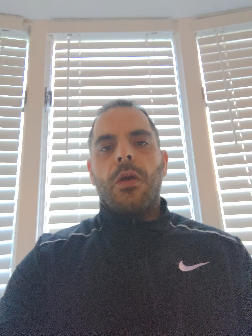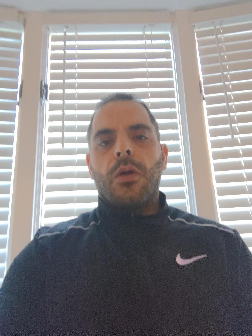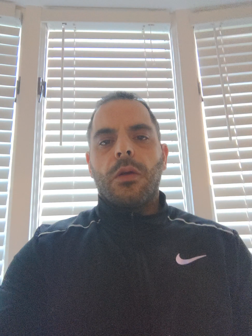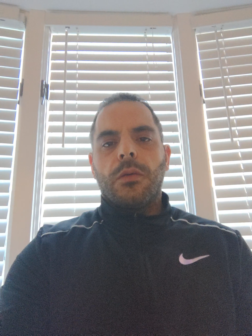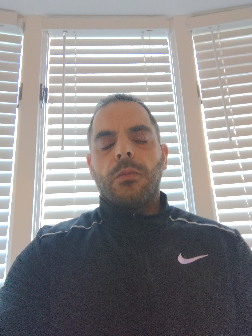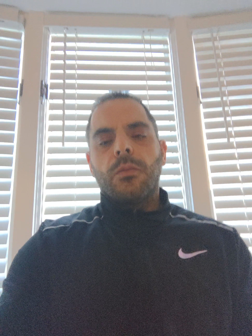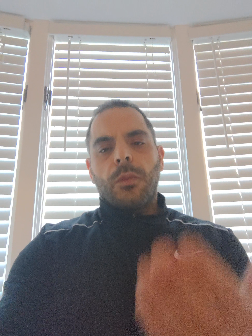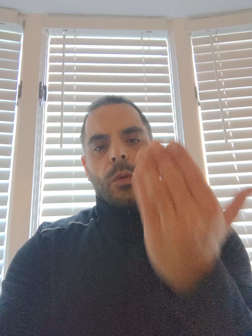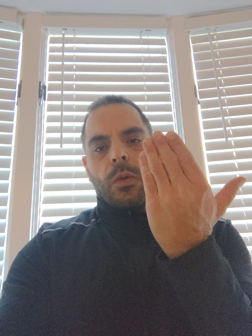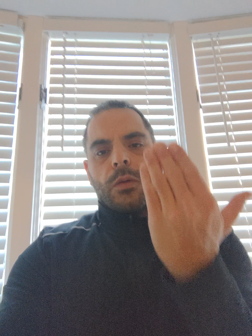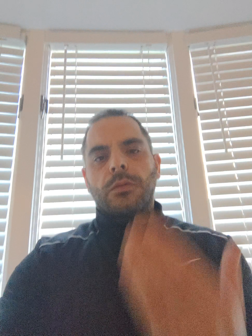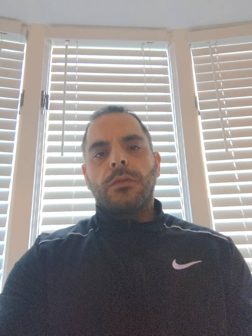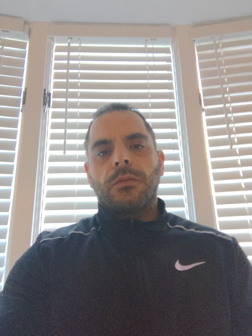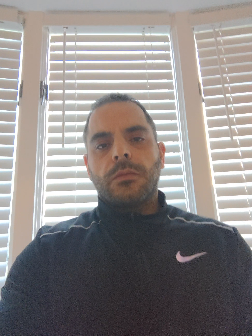morning